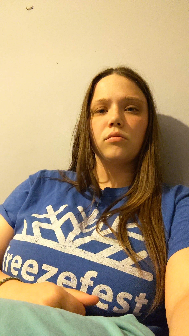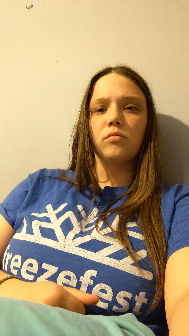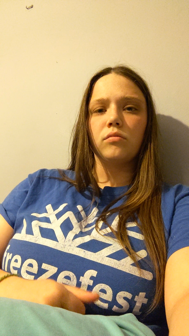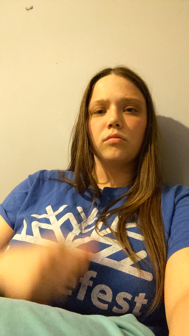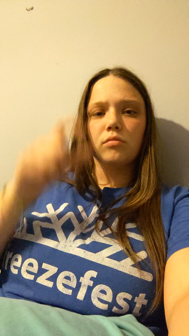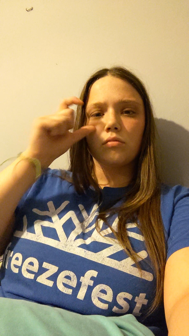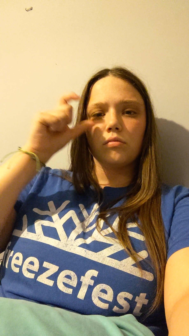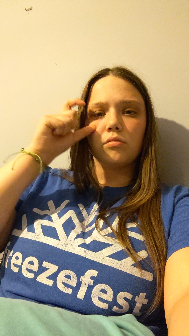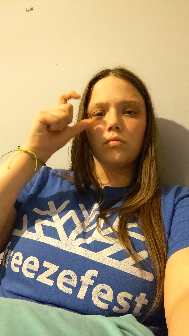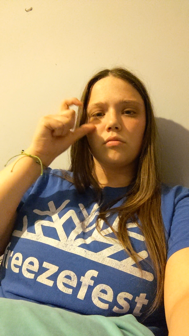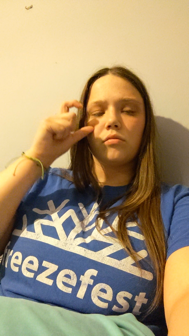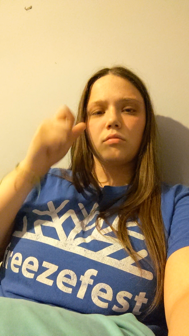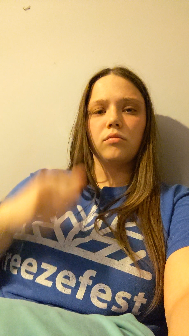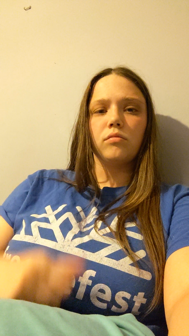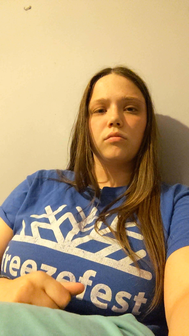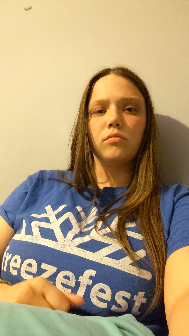glasses